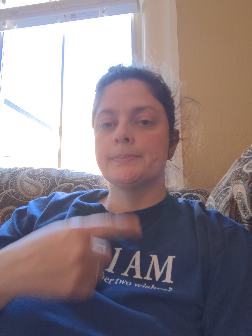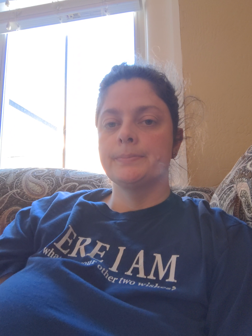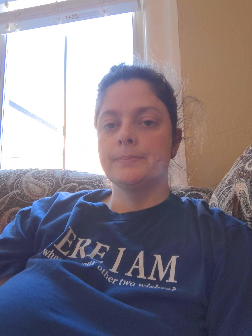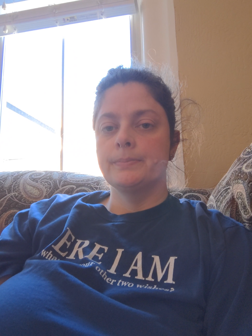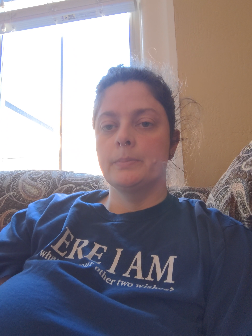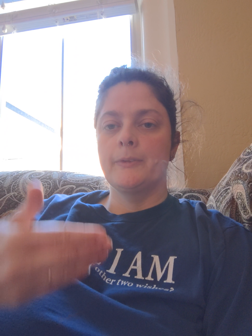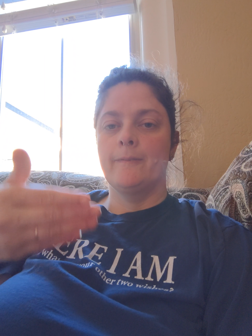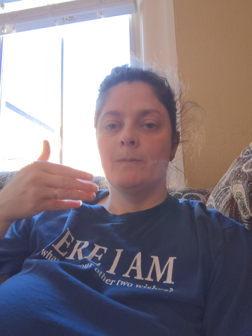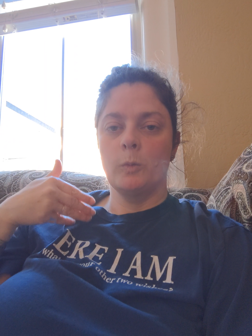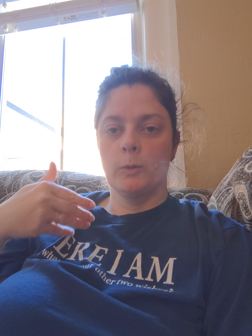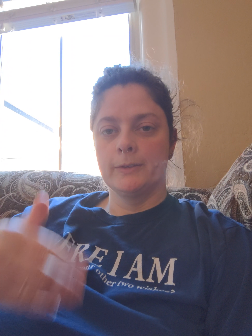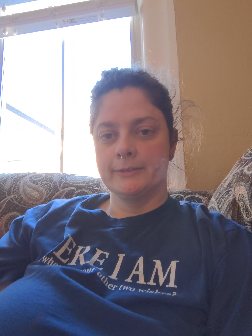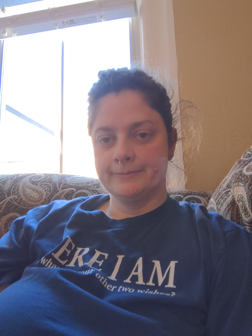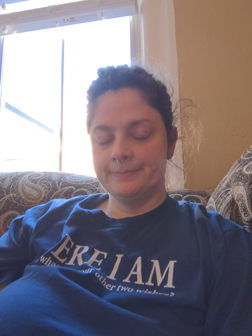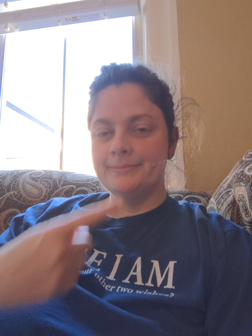before